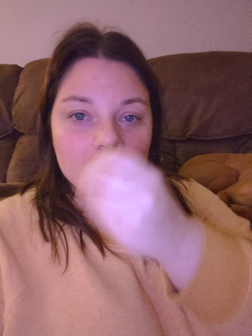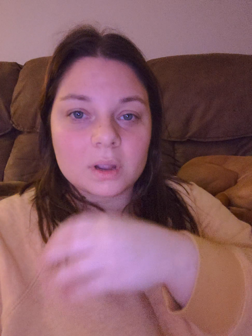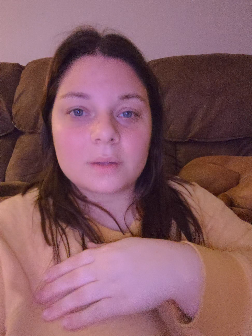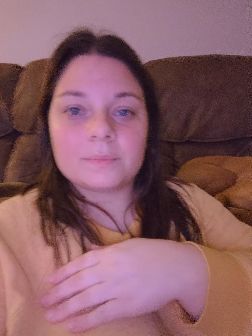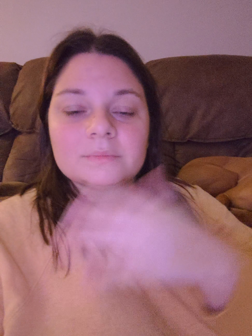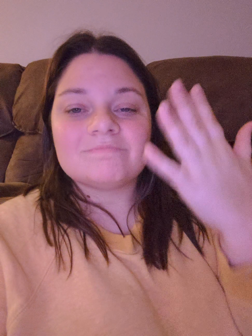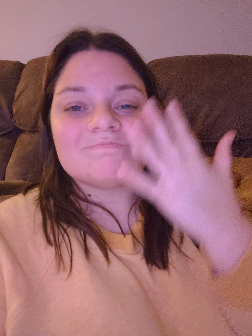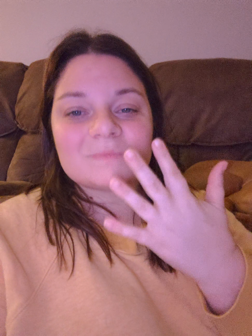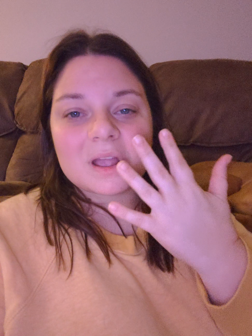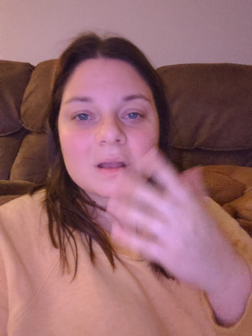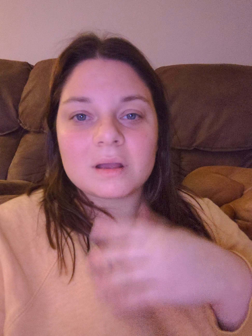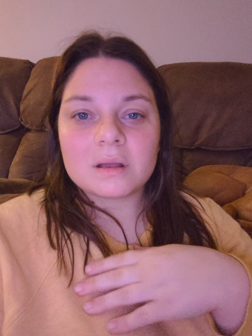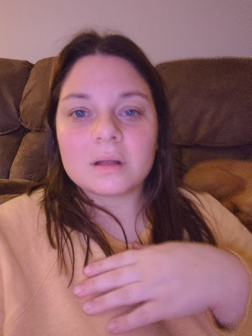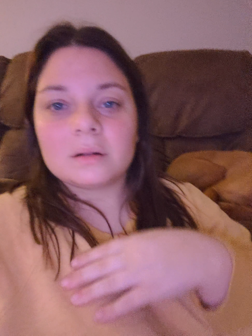sad